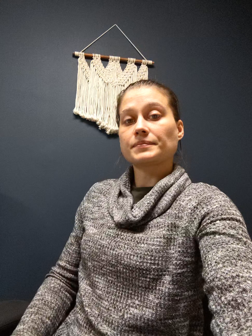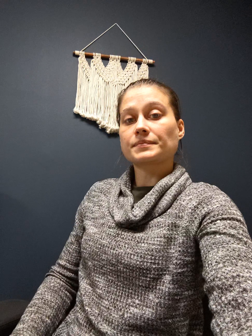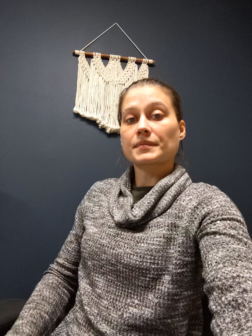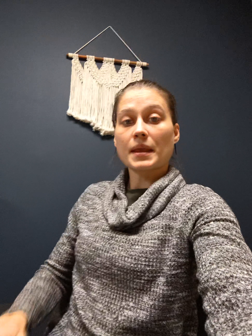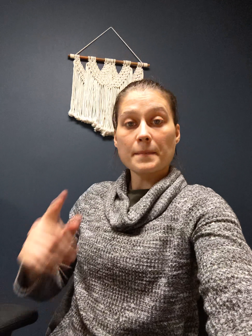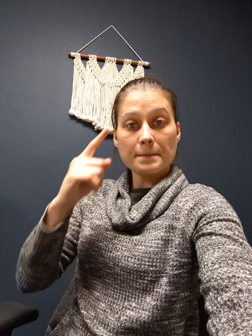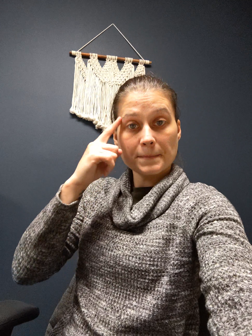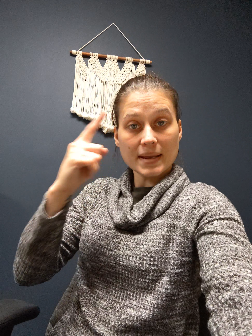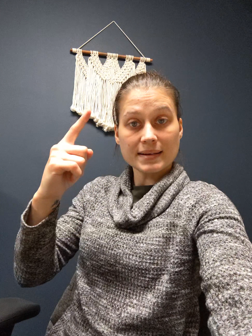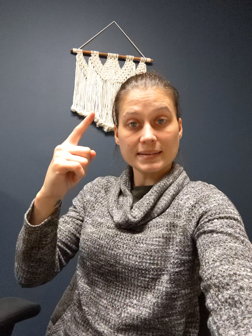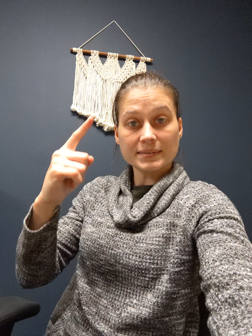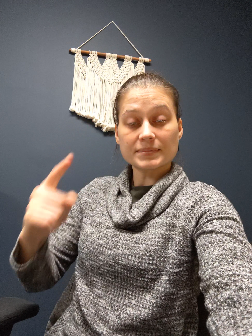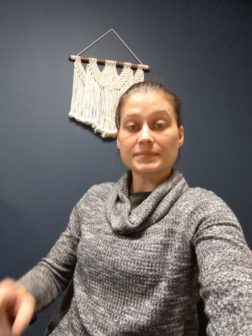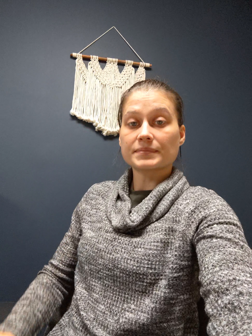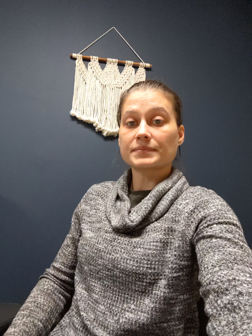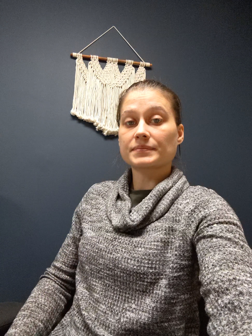penny